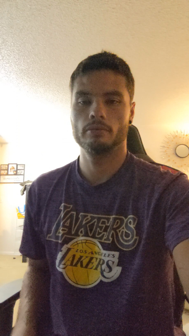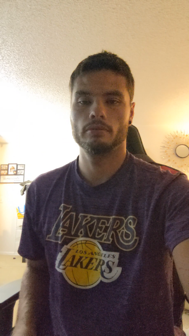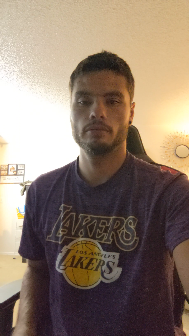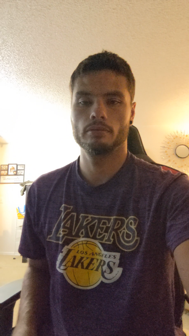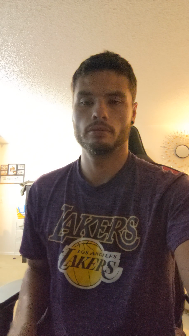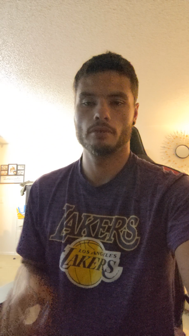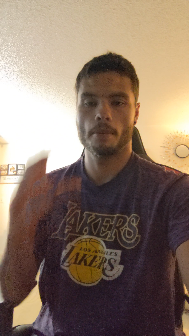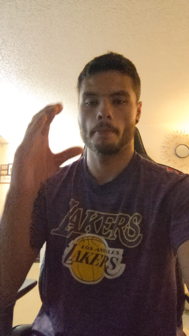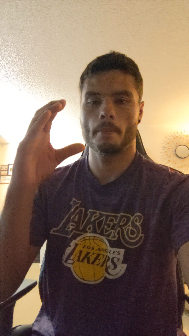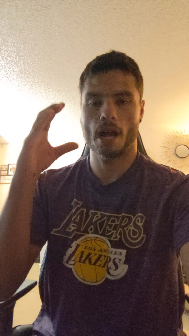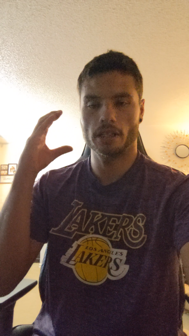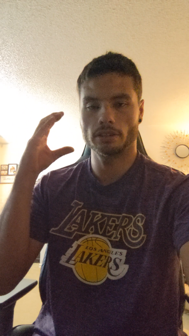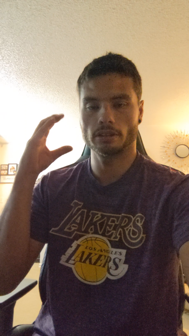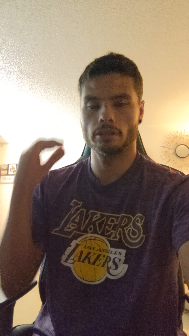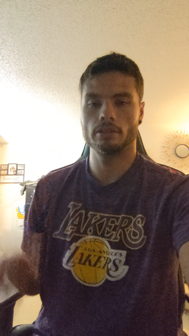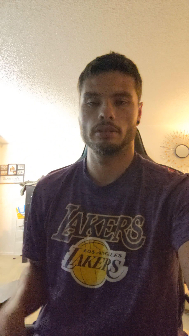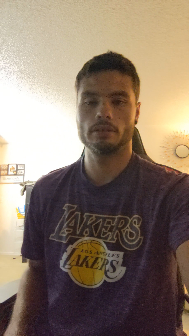bus